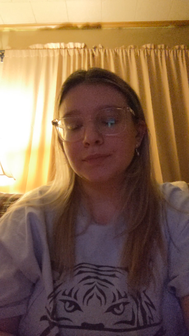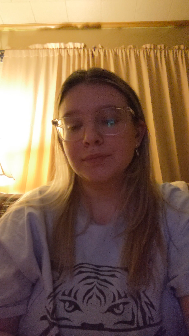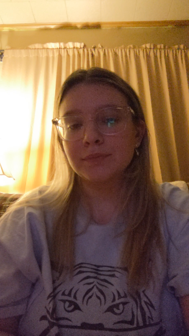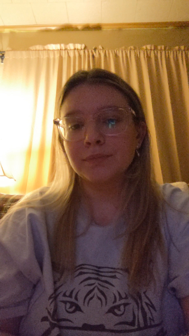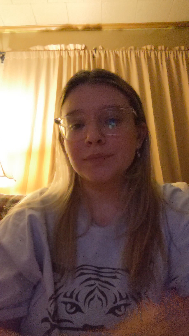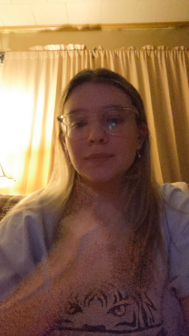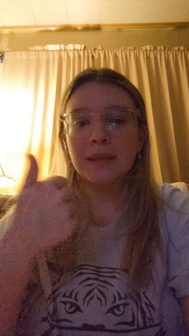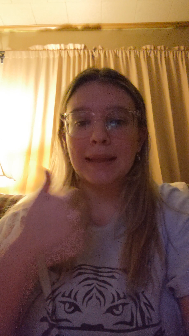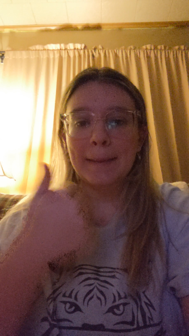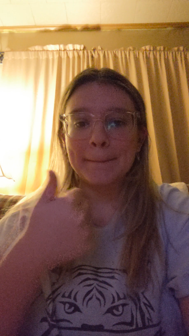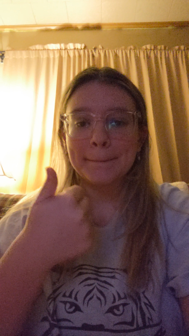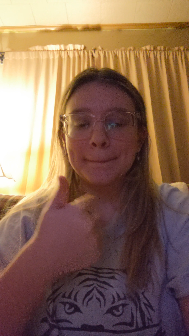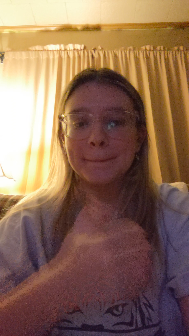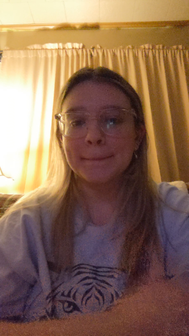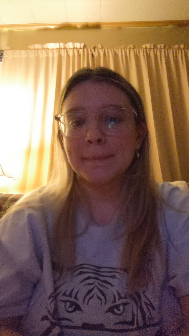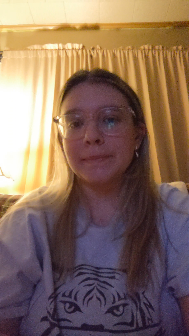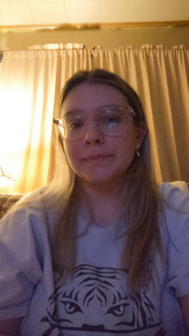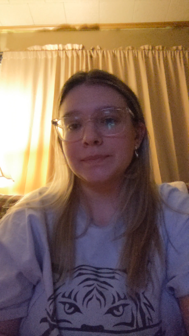game